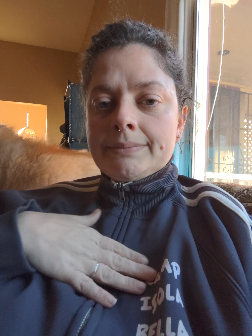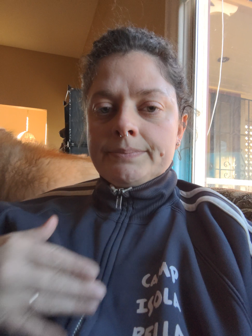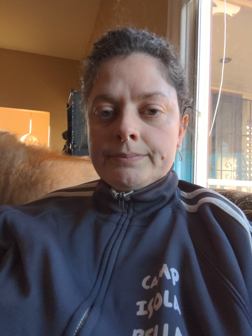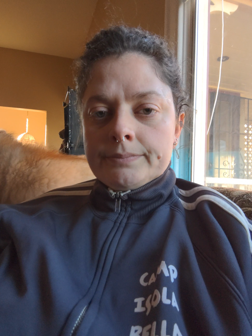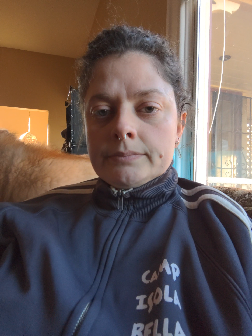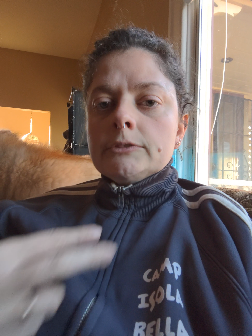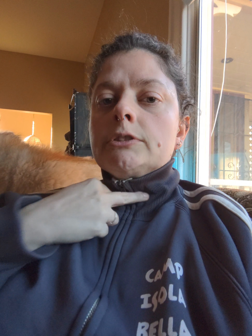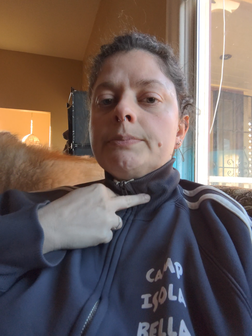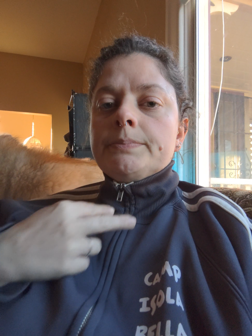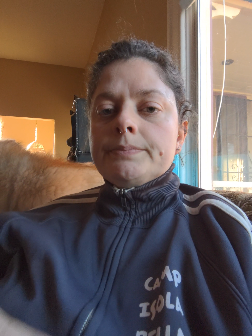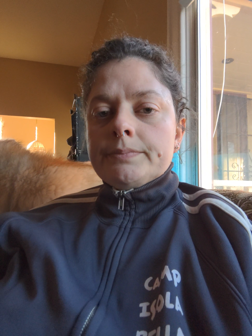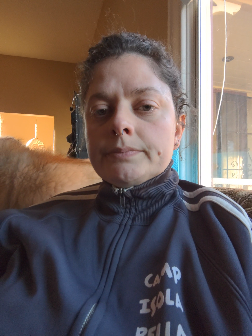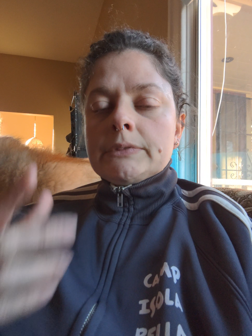stuck